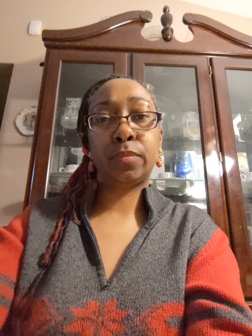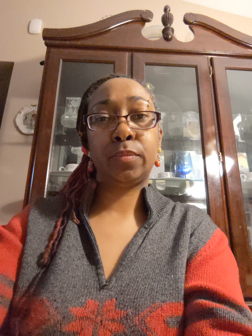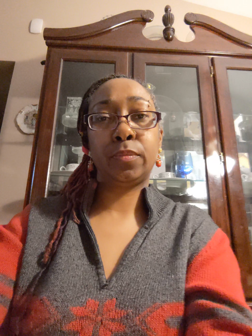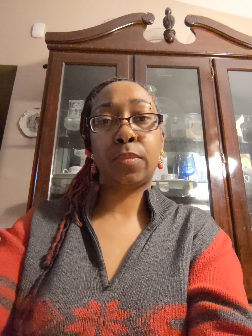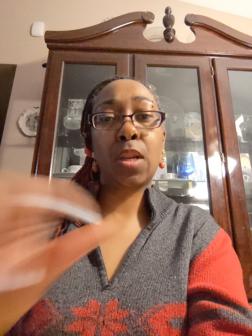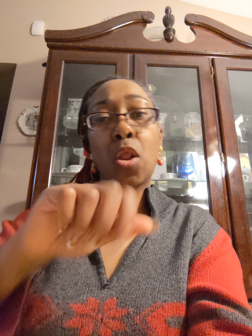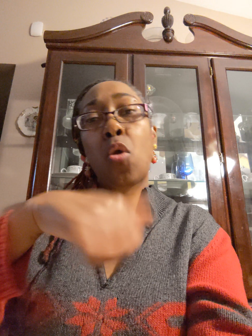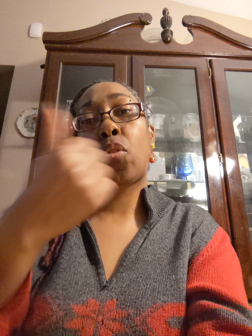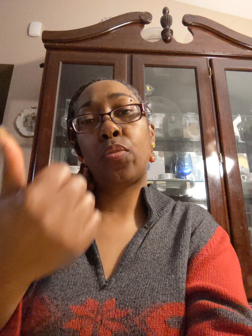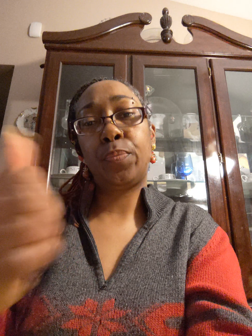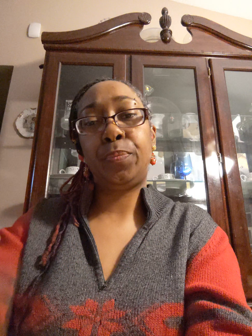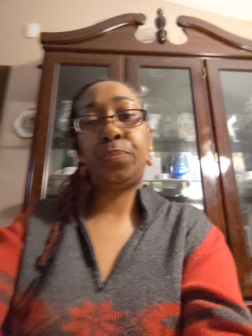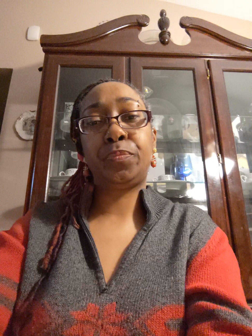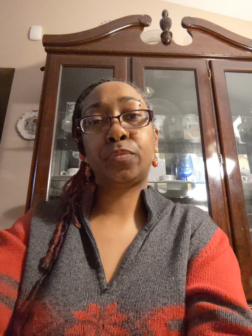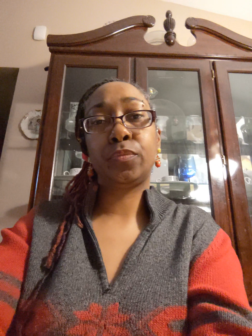another